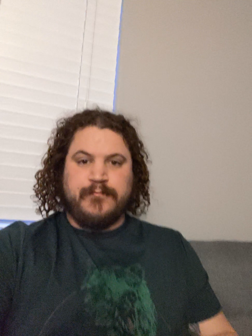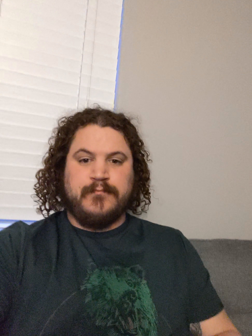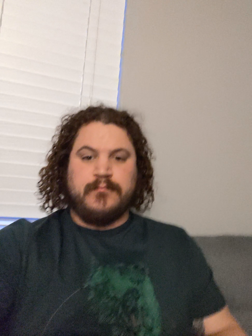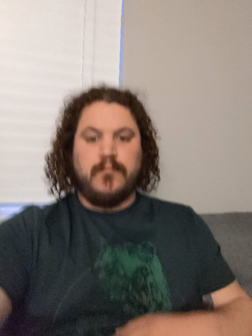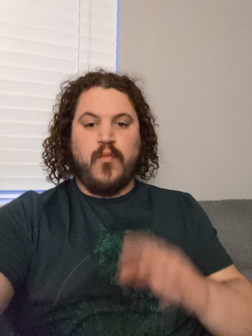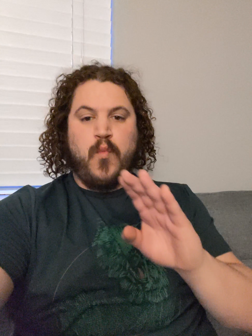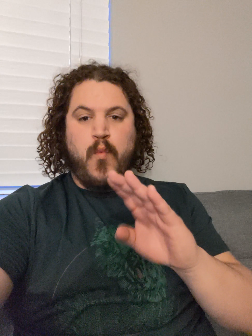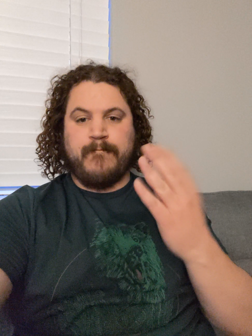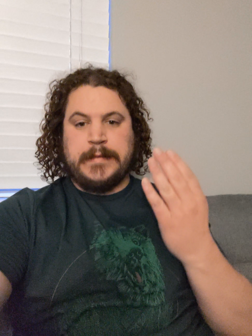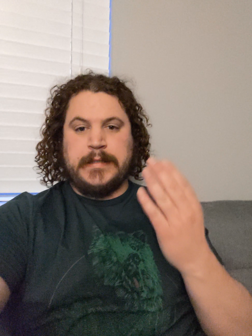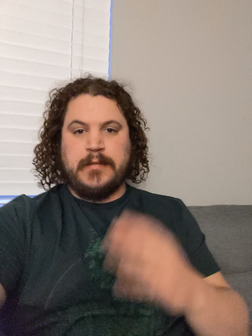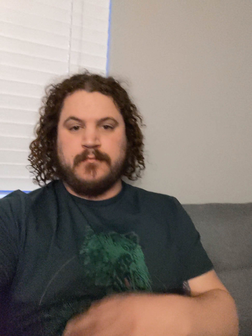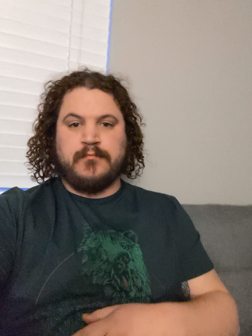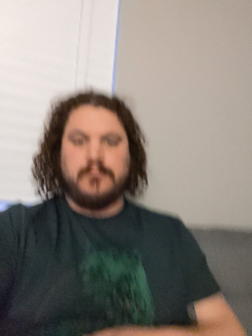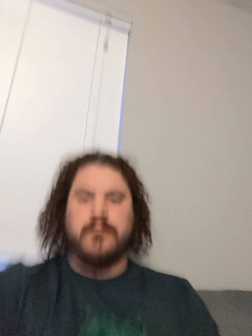open